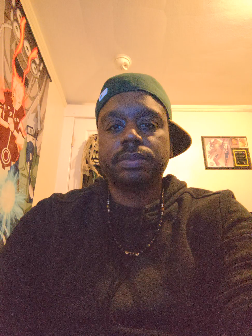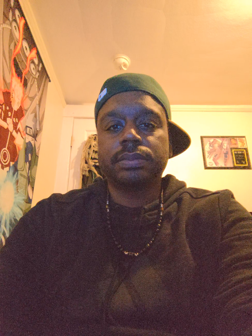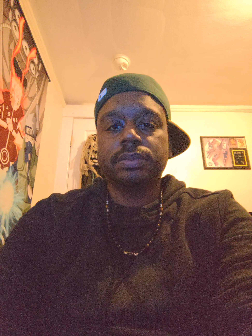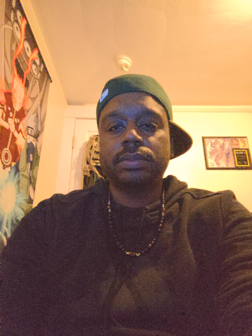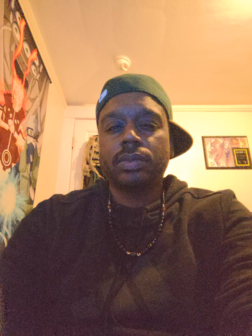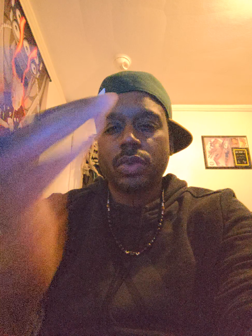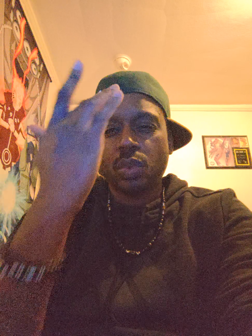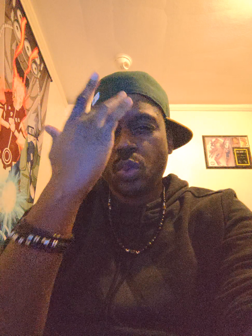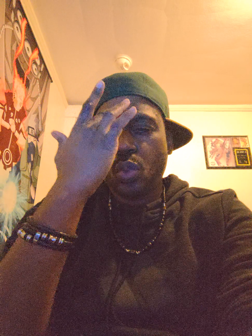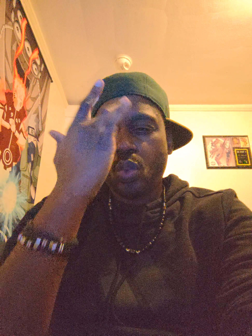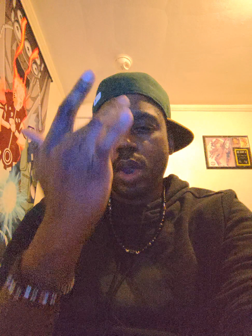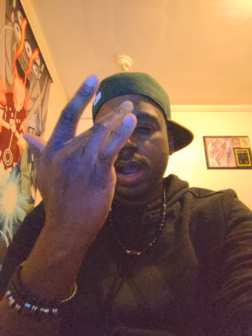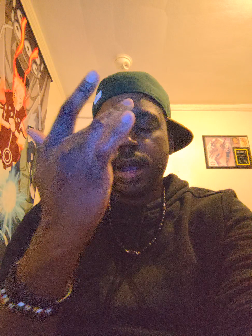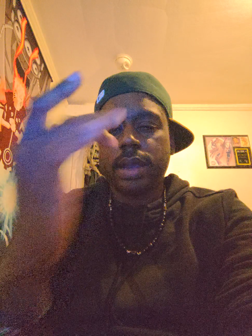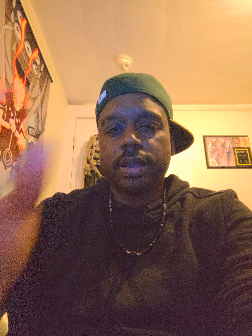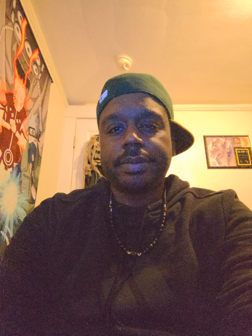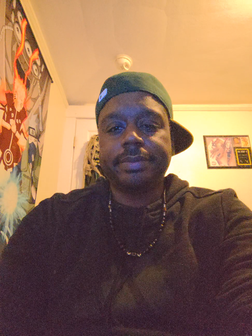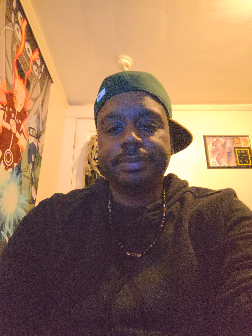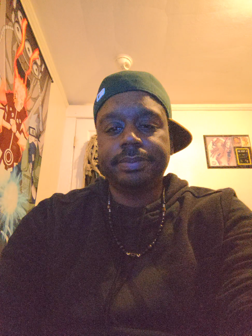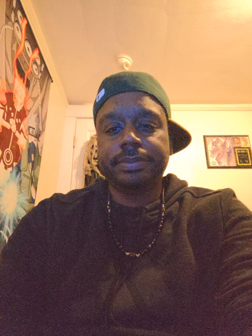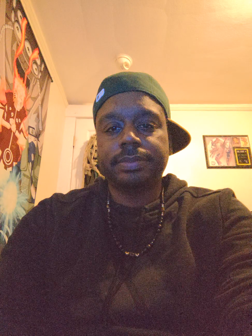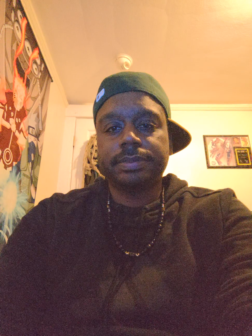why